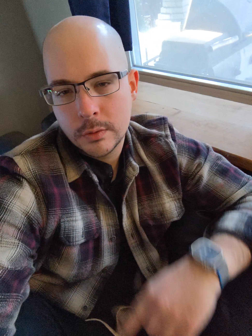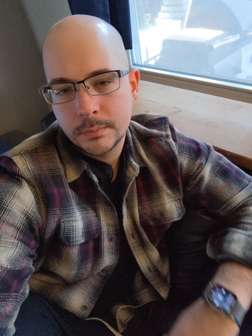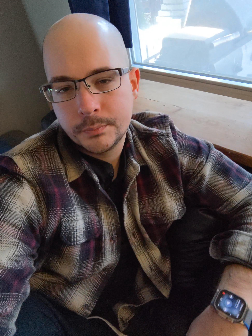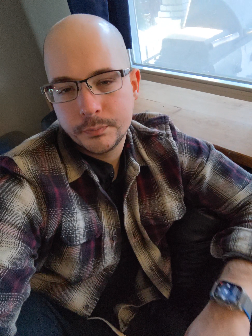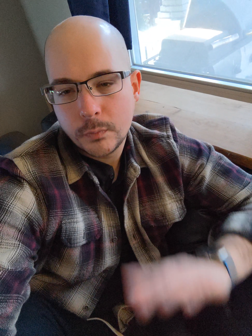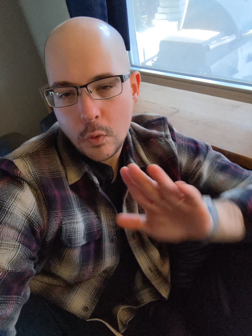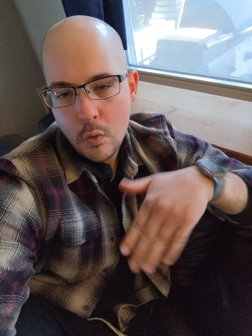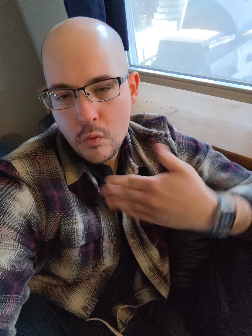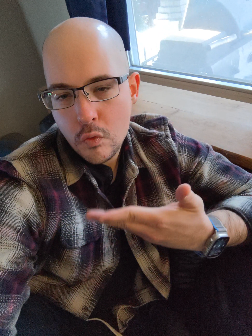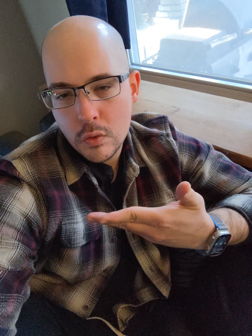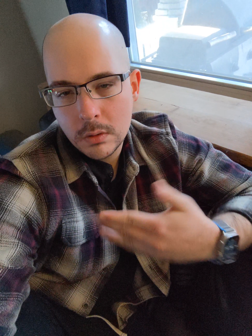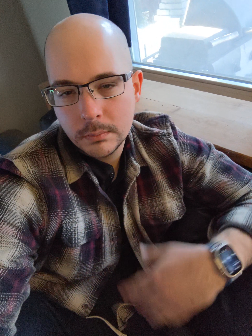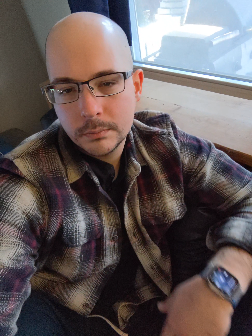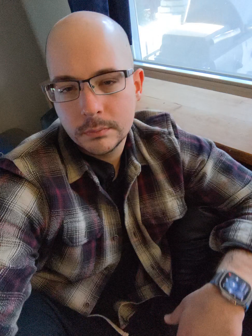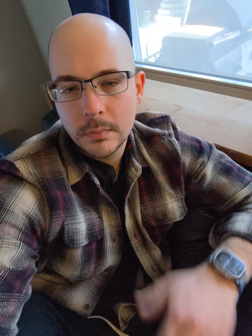all